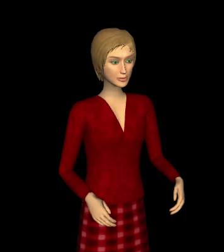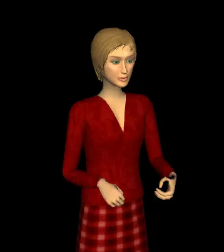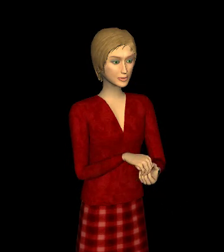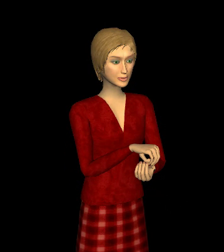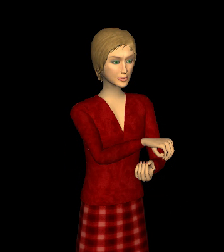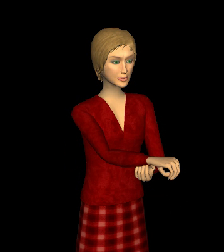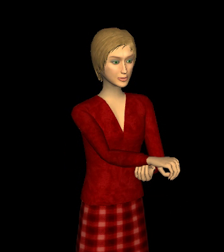مراسل